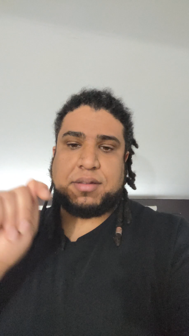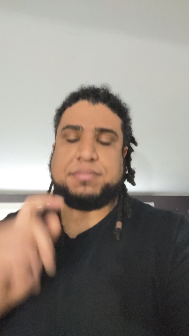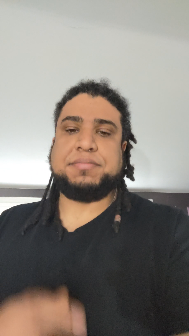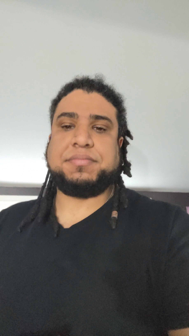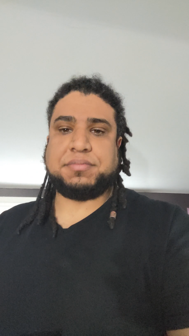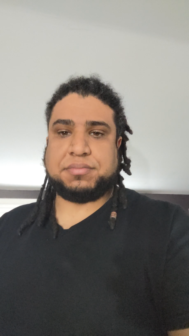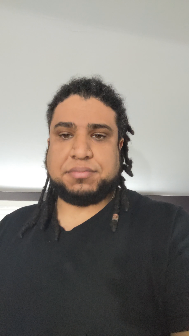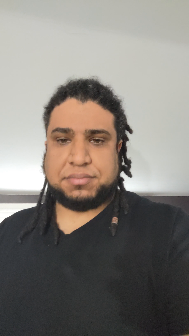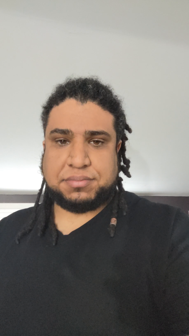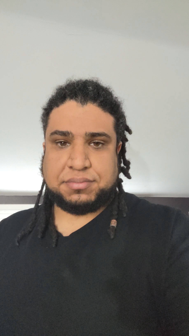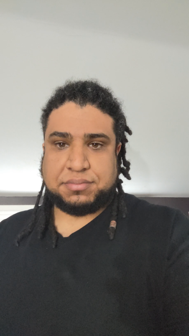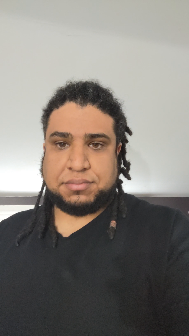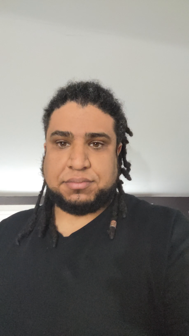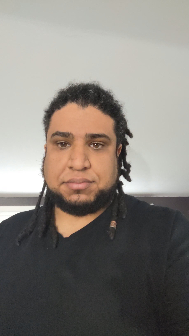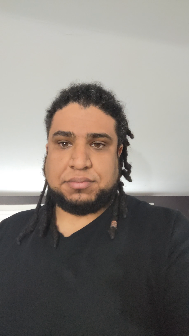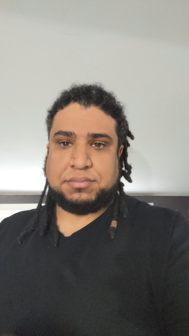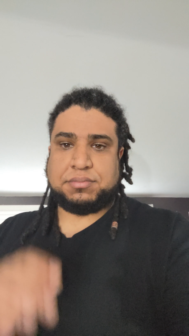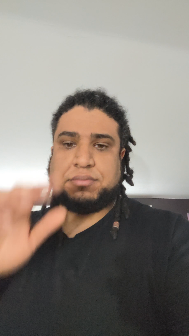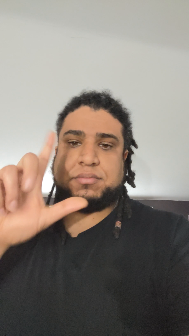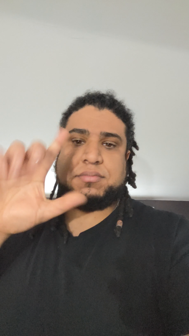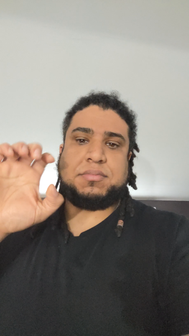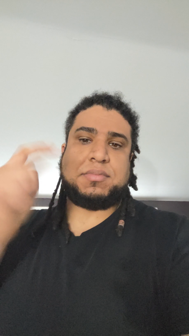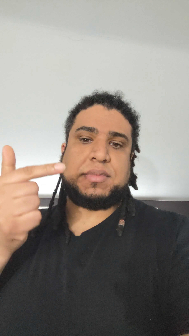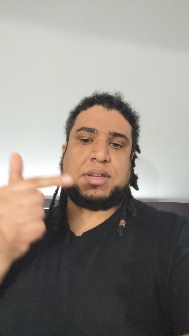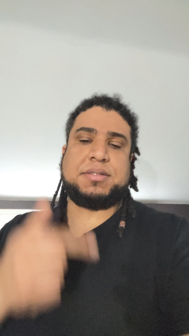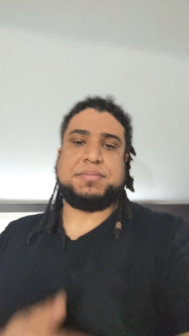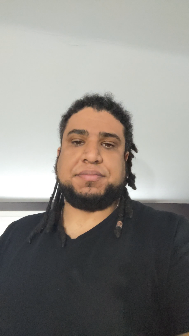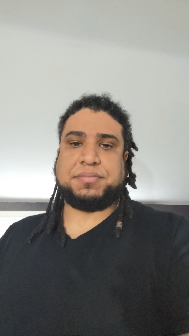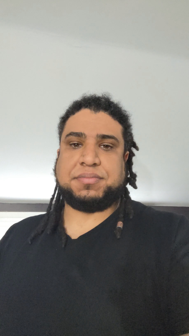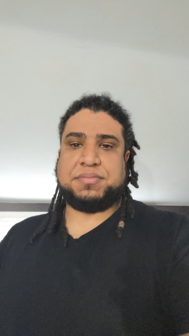leg